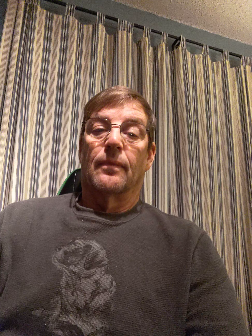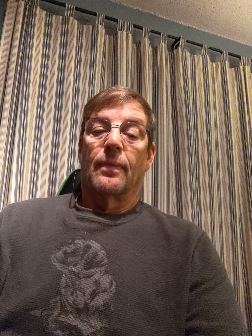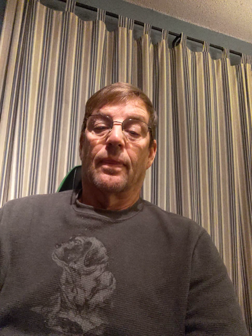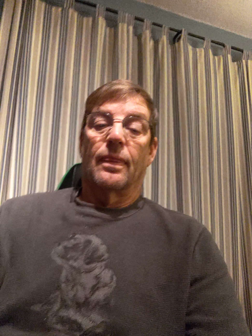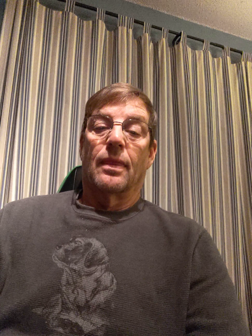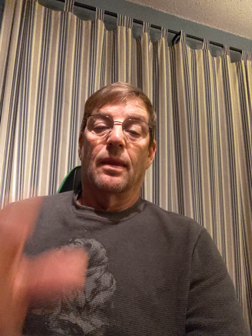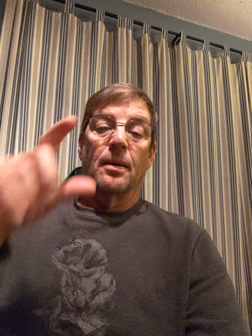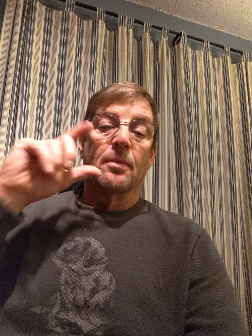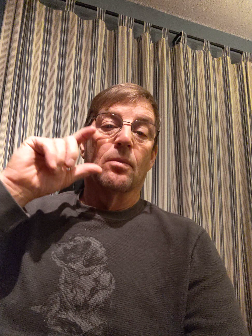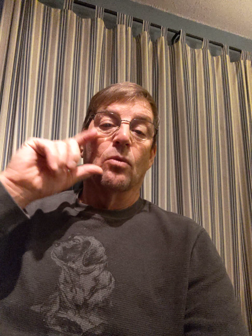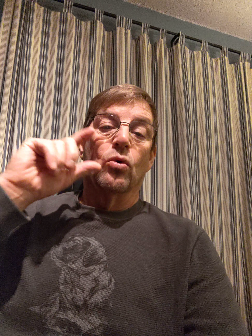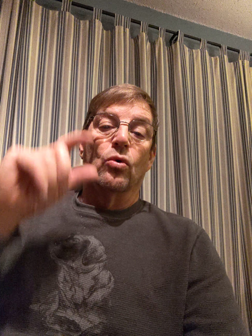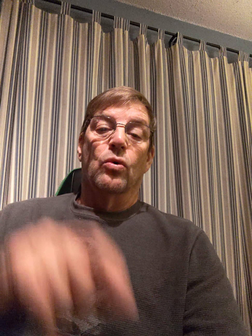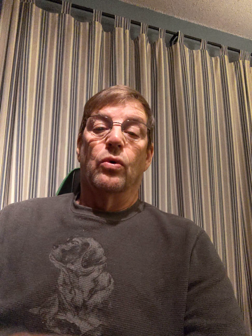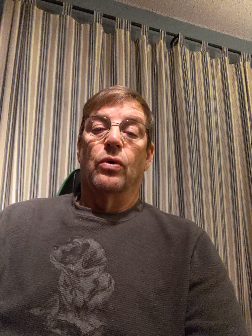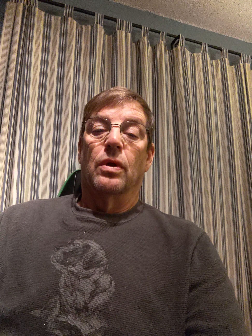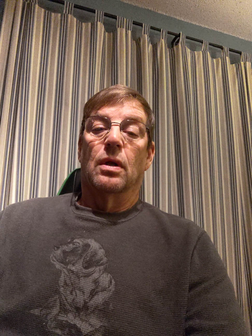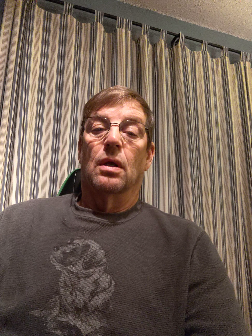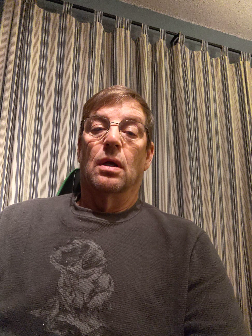moon